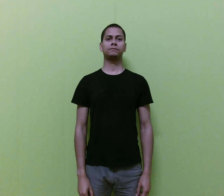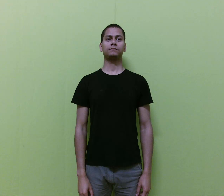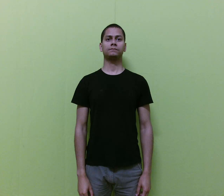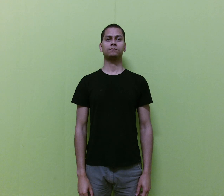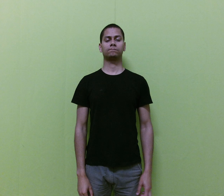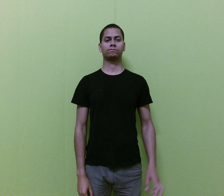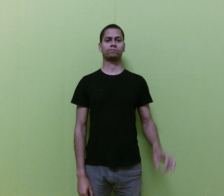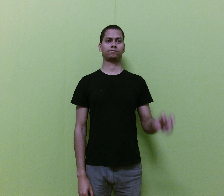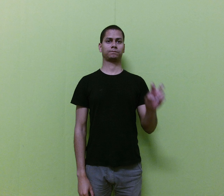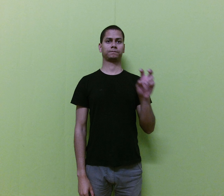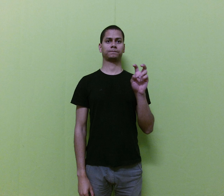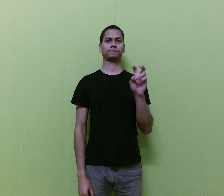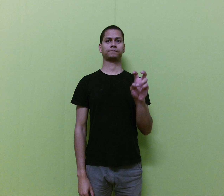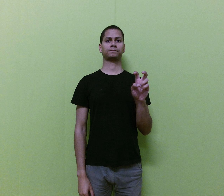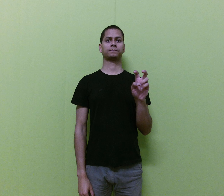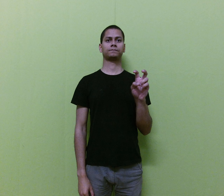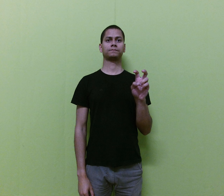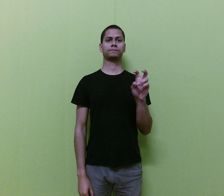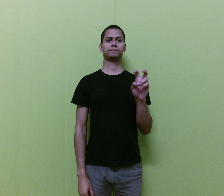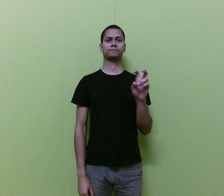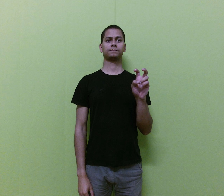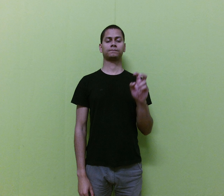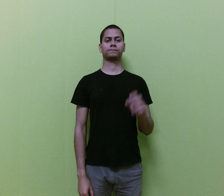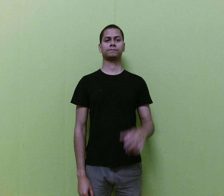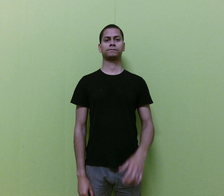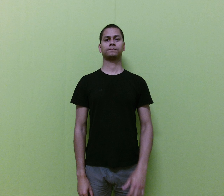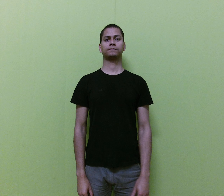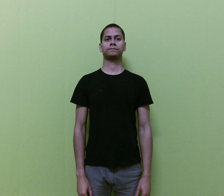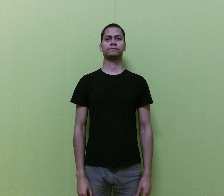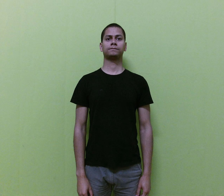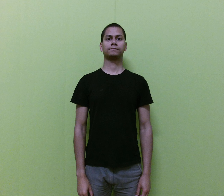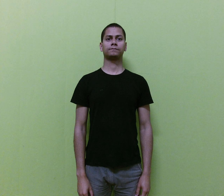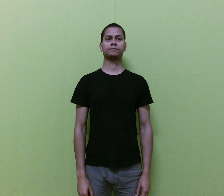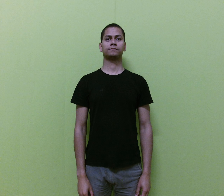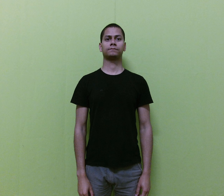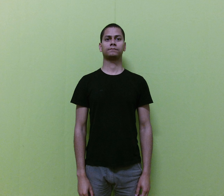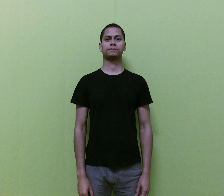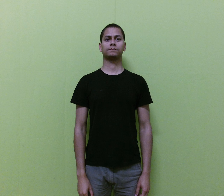cinco